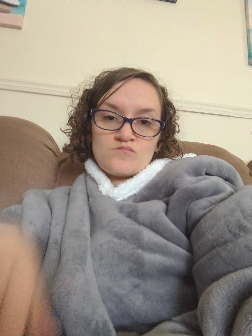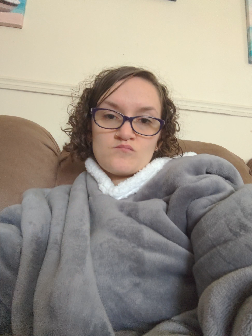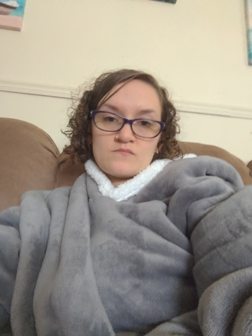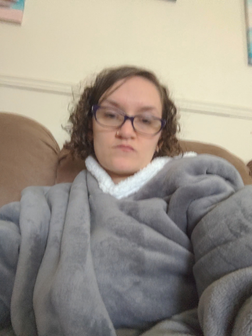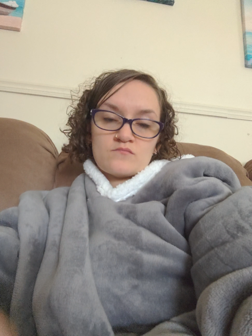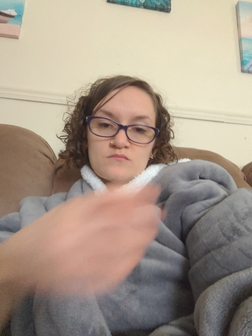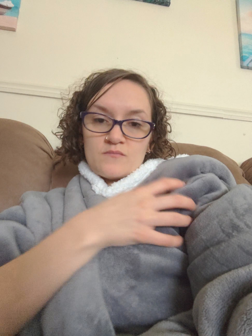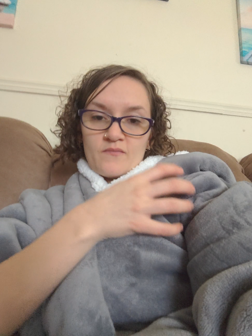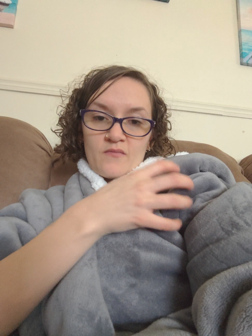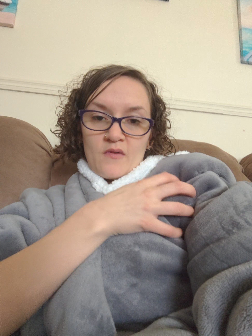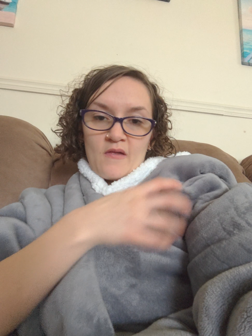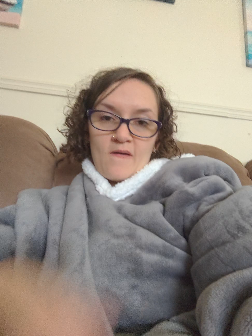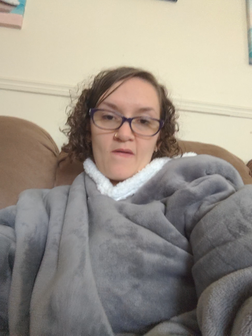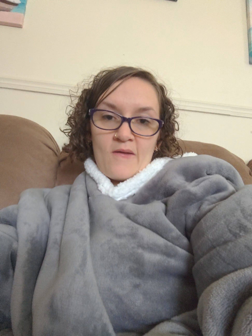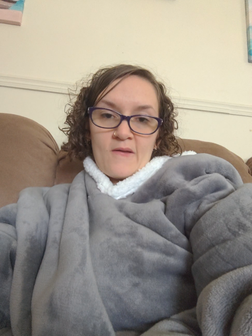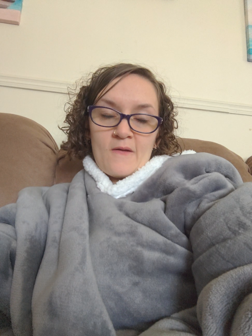police